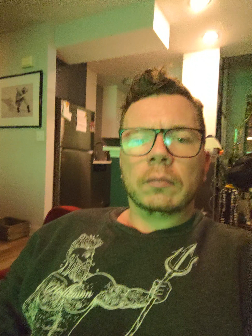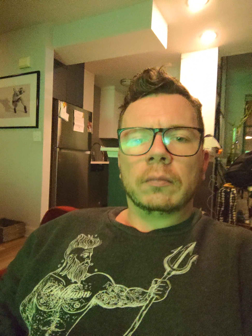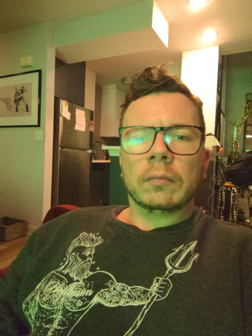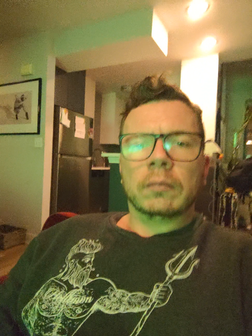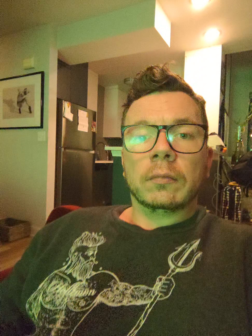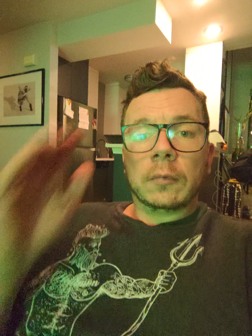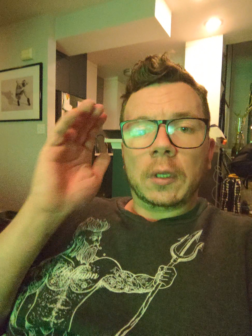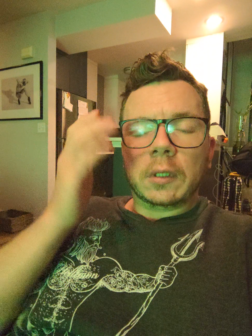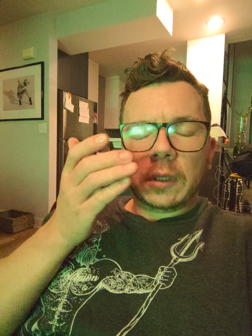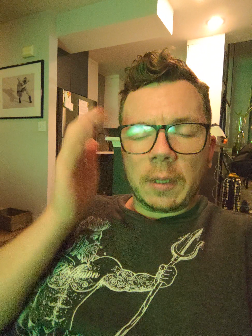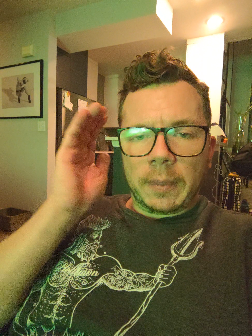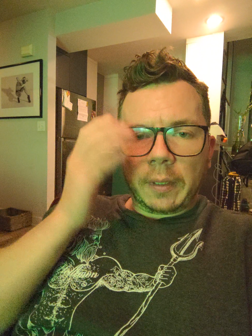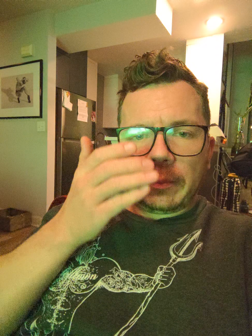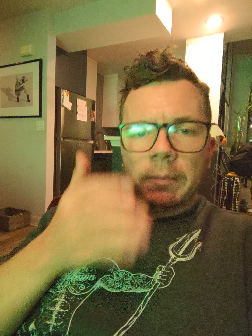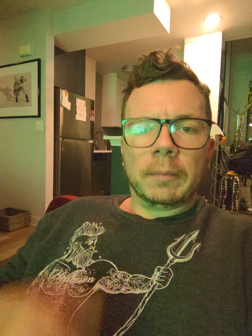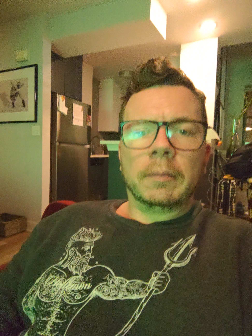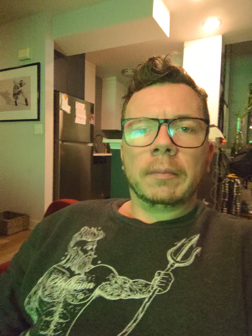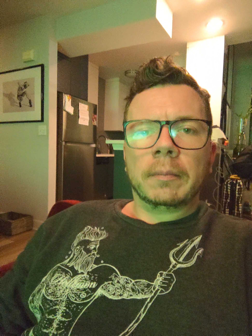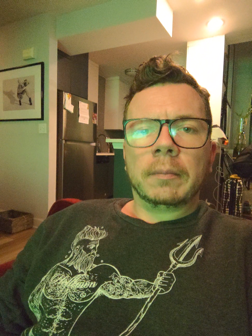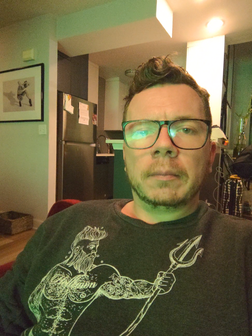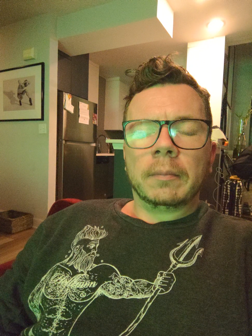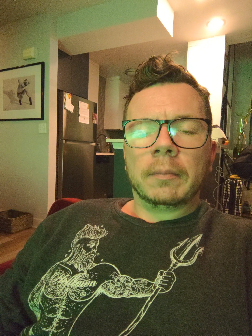sleepy